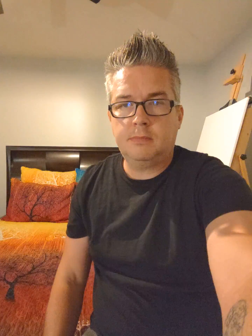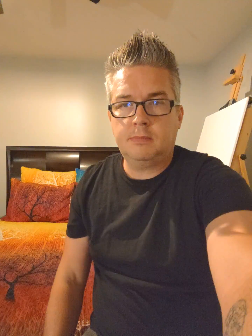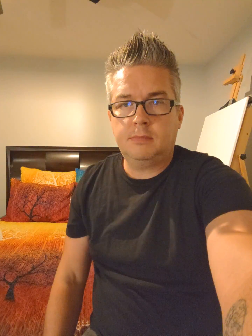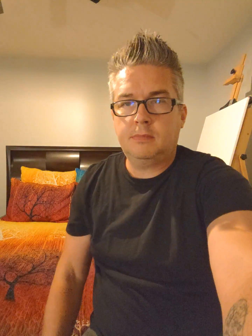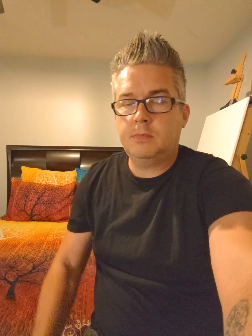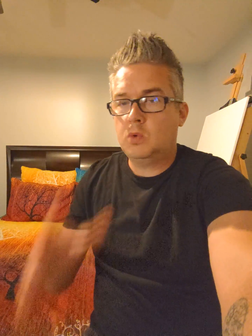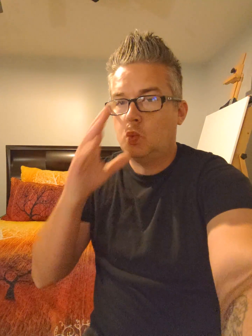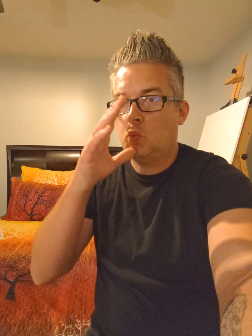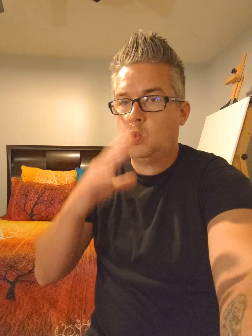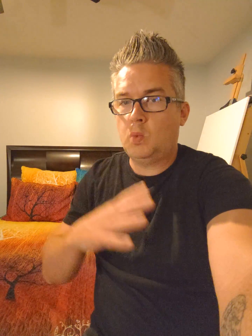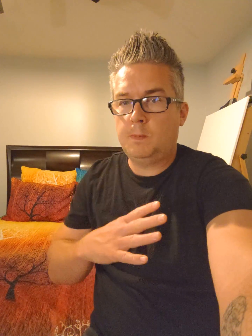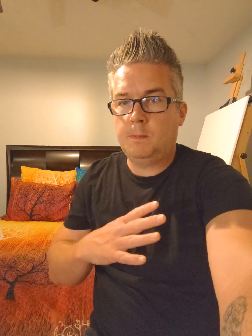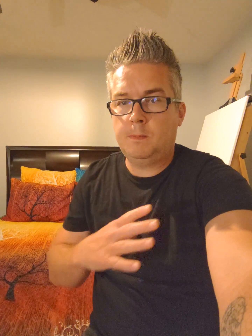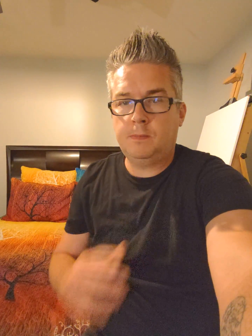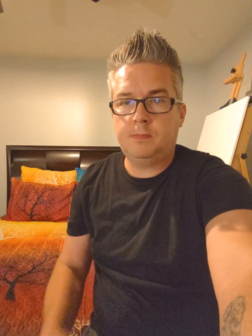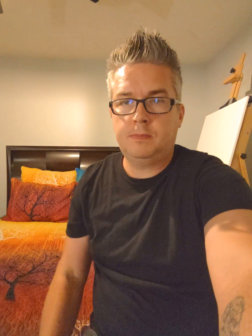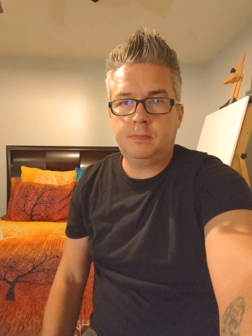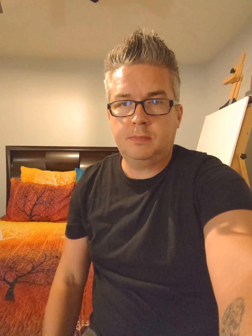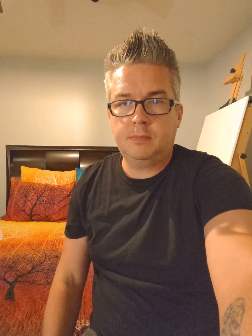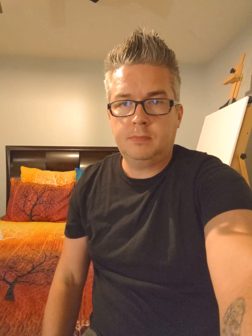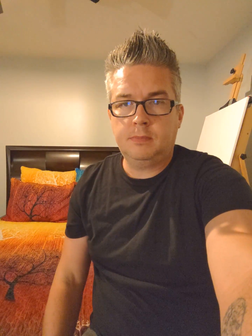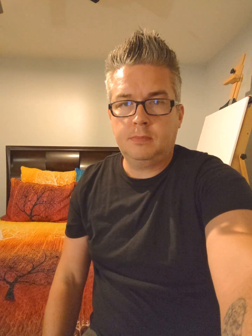lady